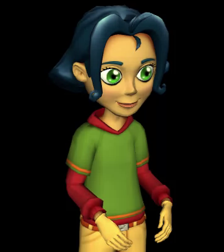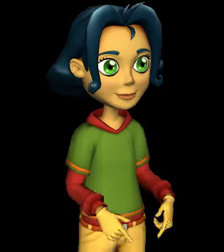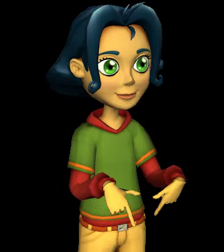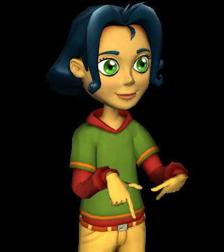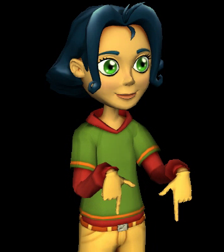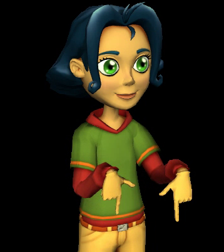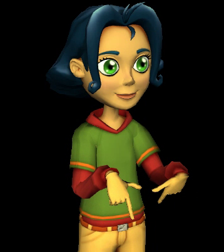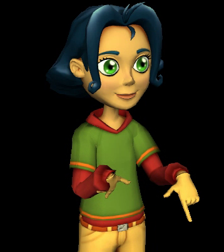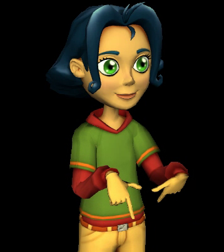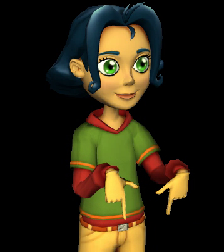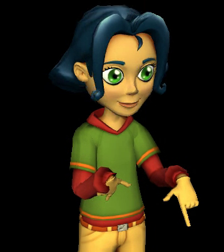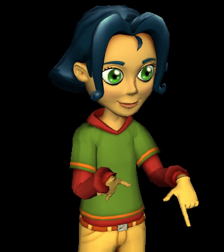سيرا على الأقدام